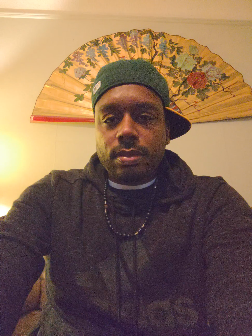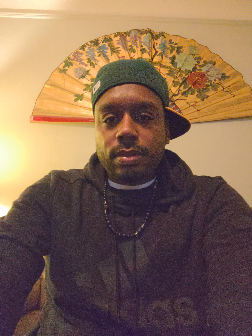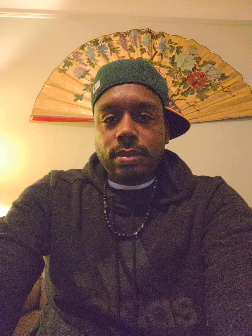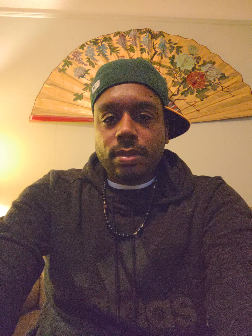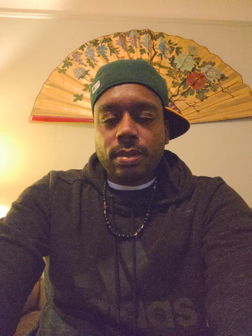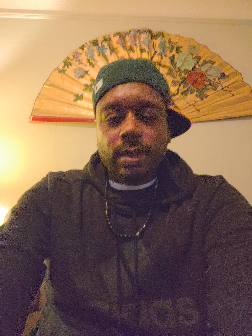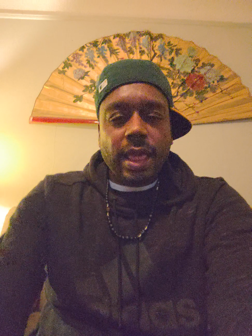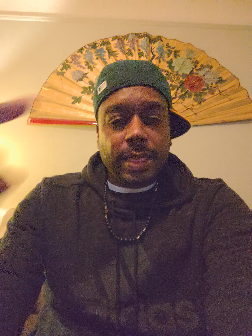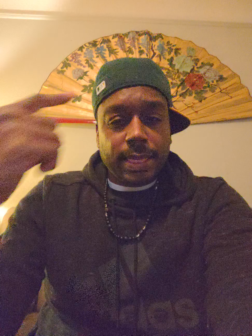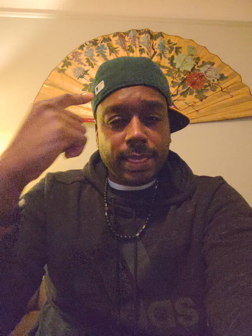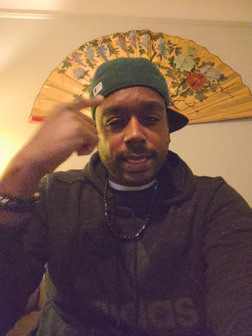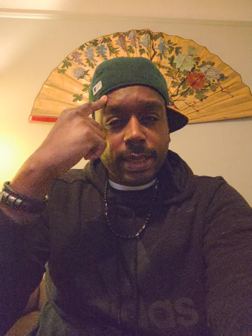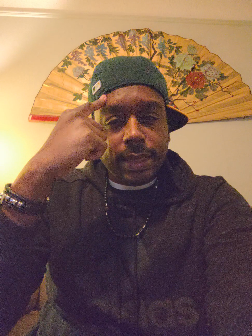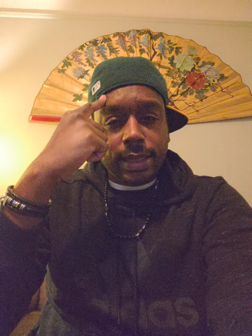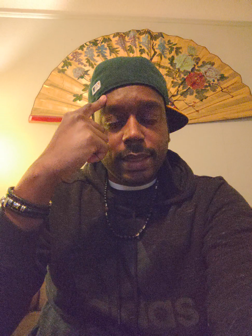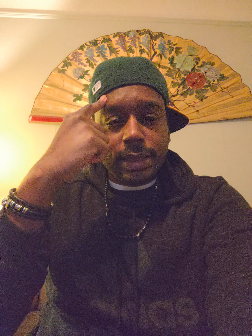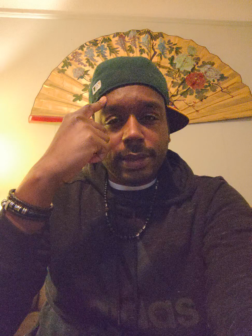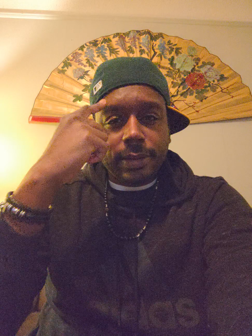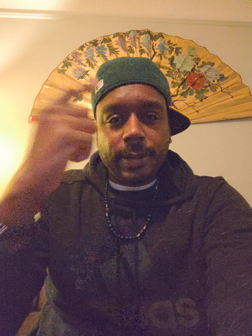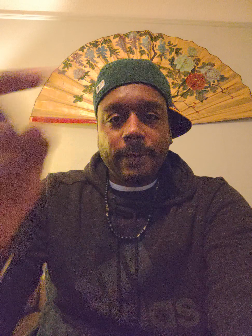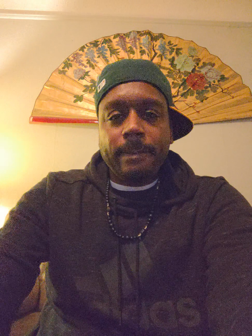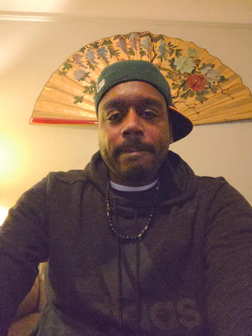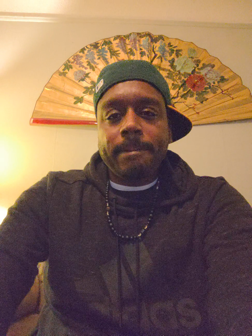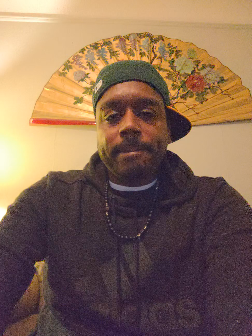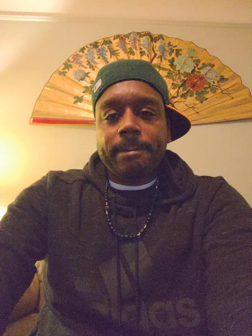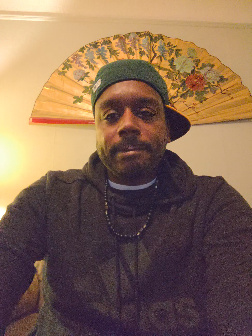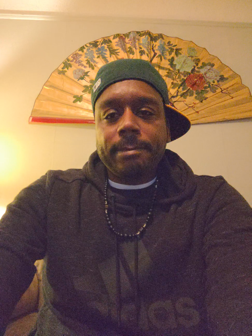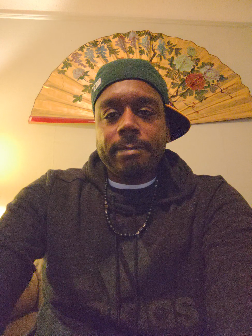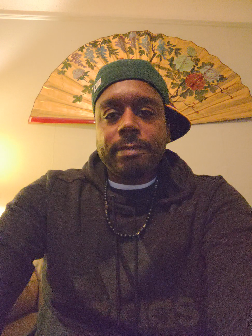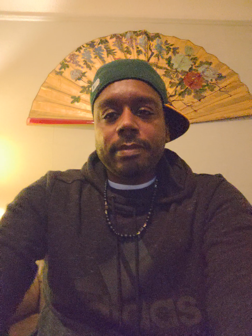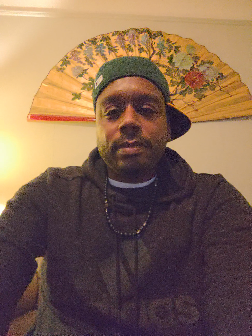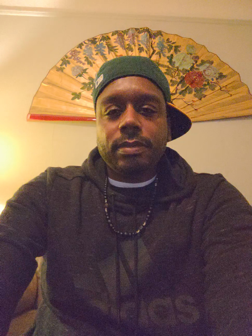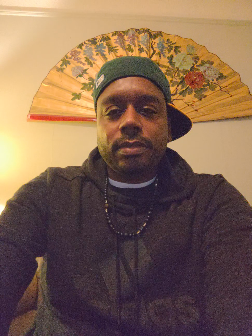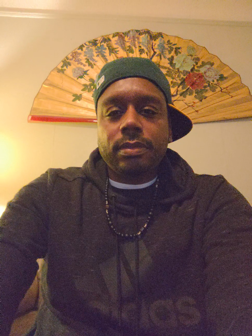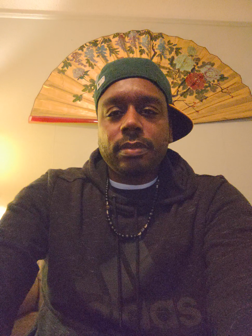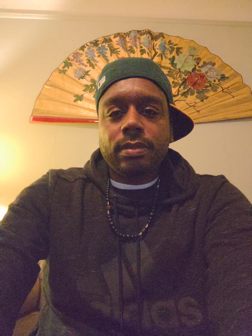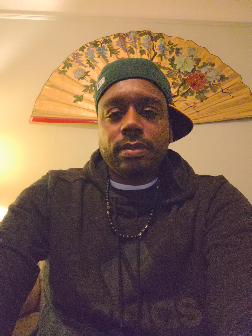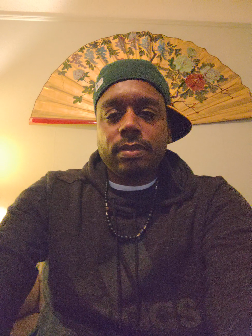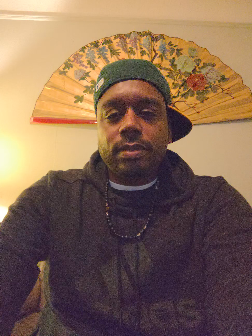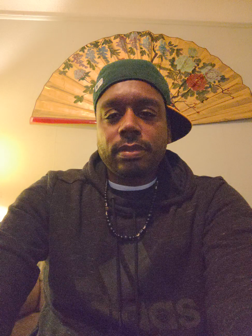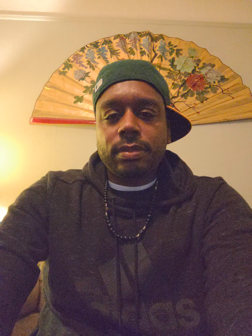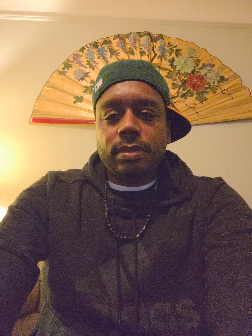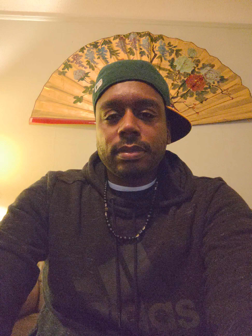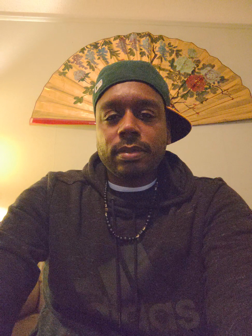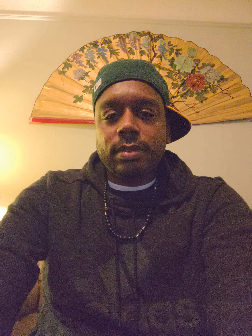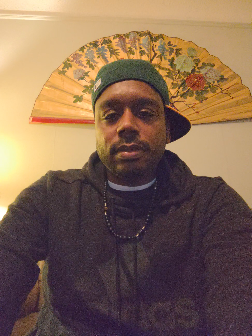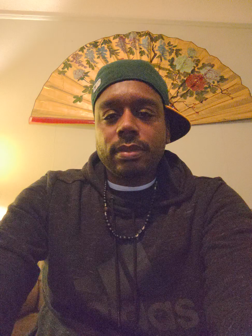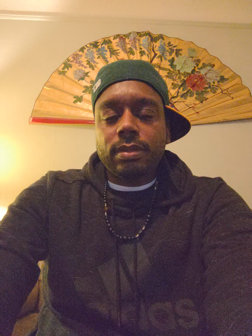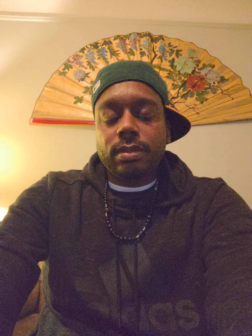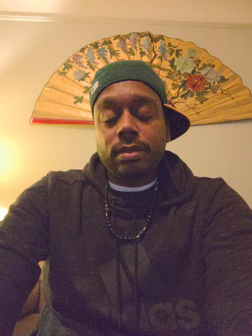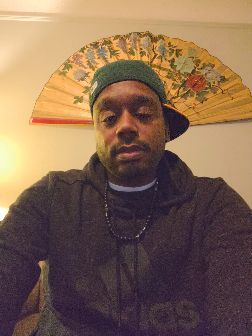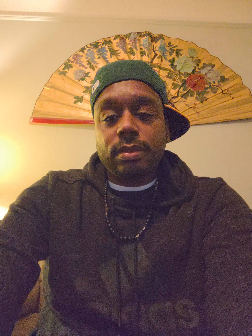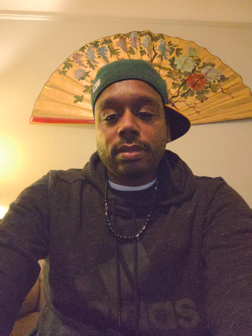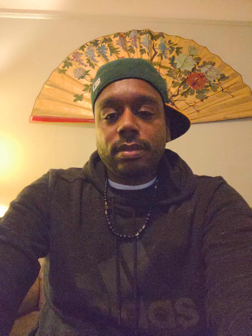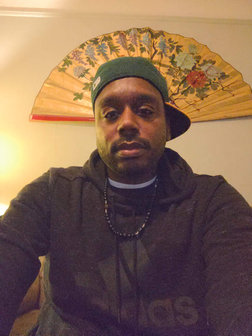think